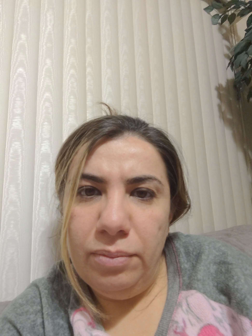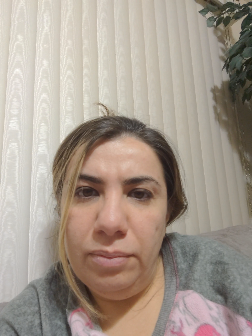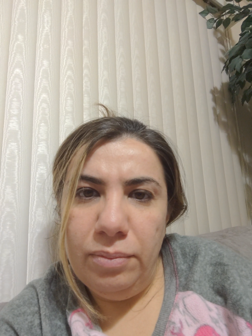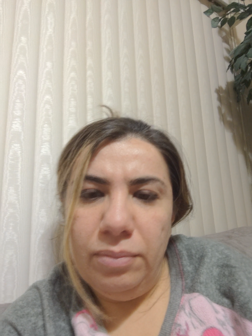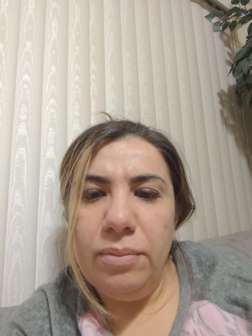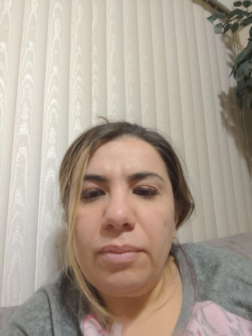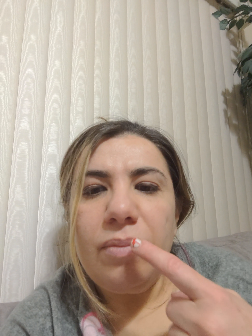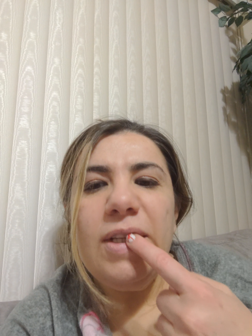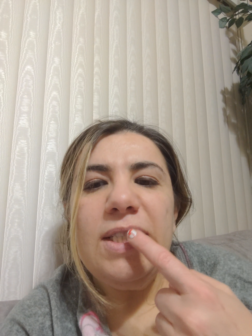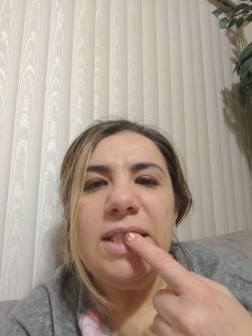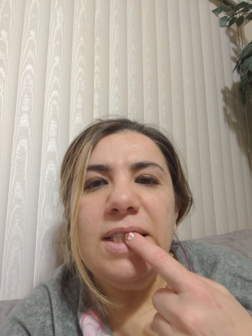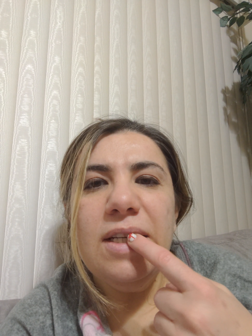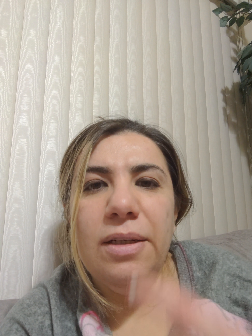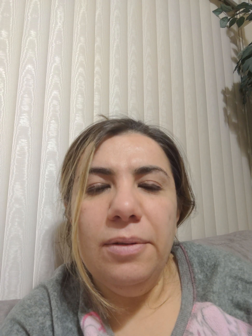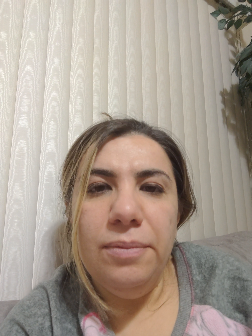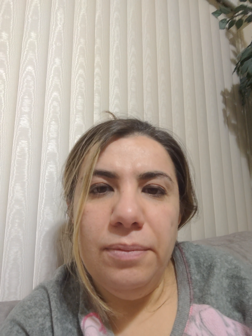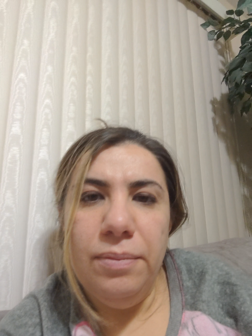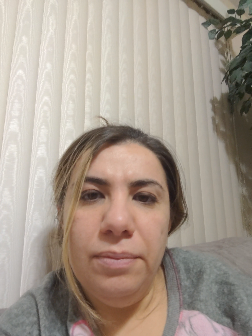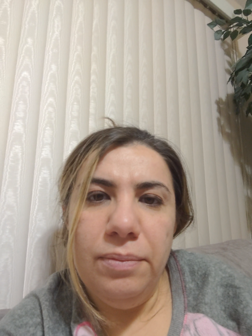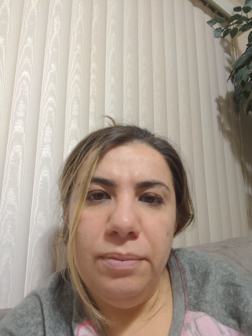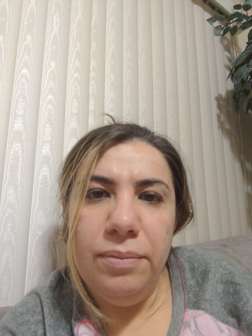tooth